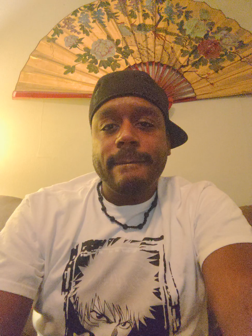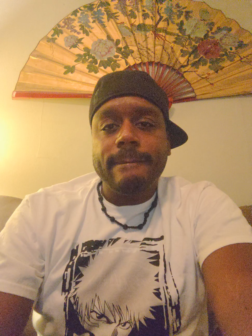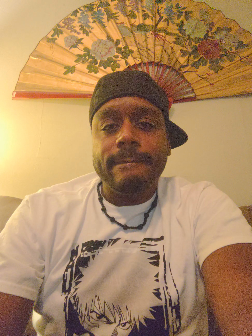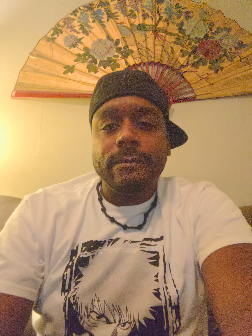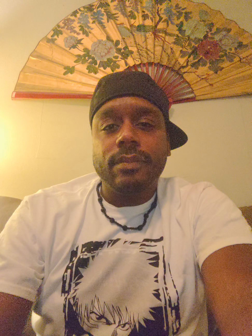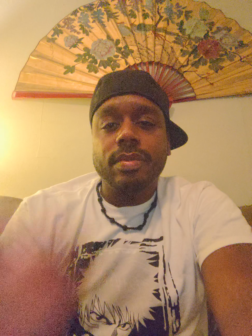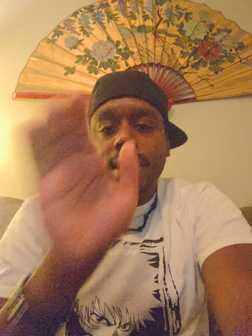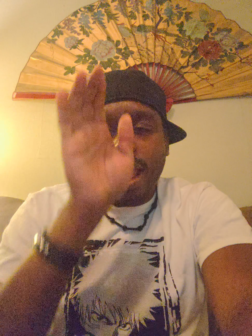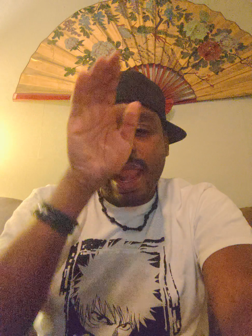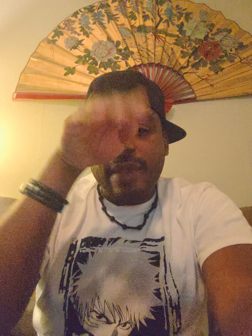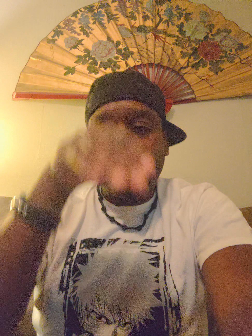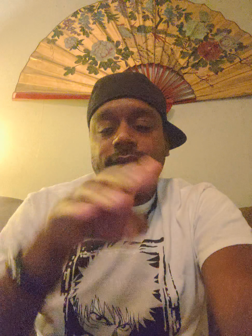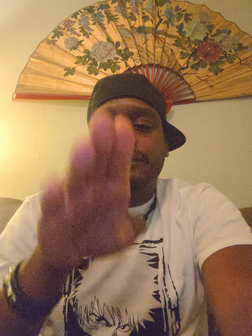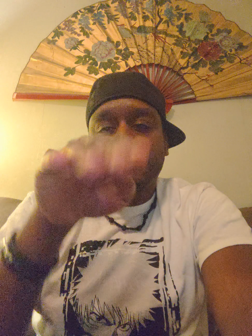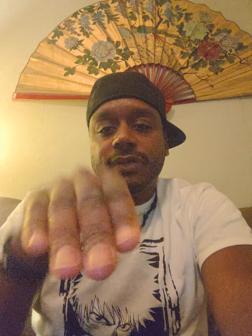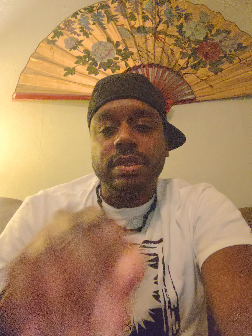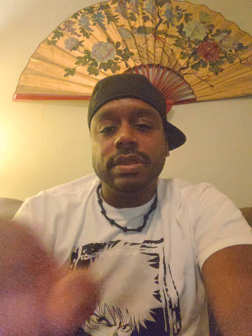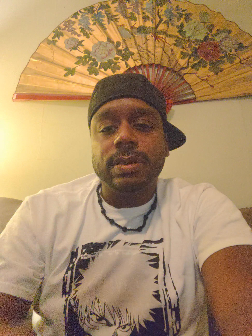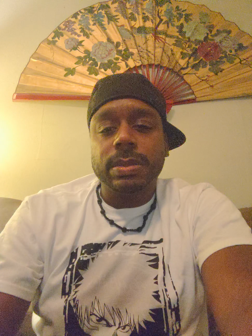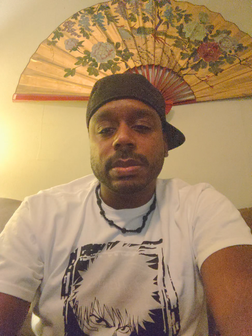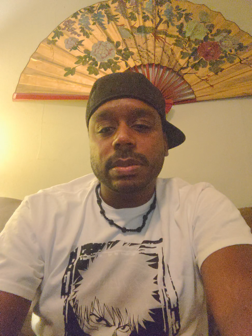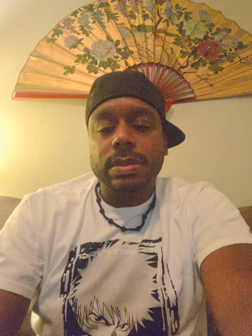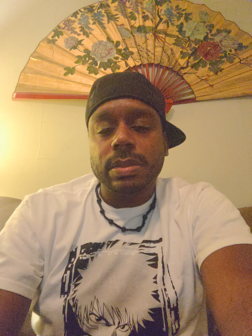elephant